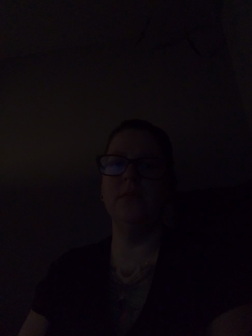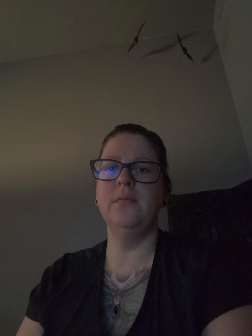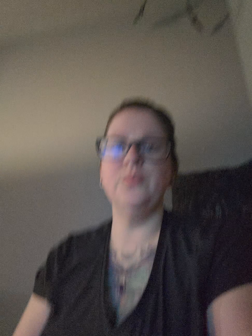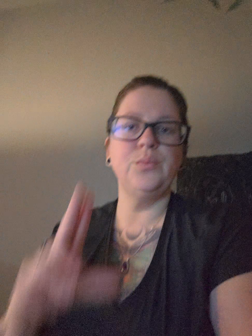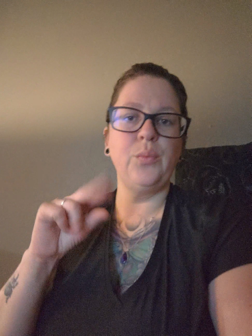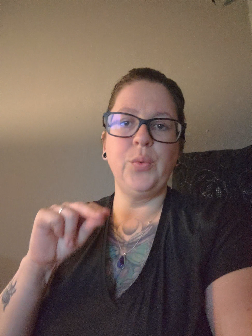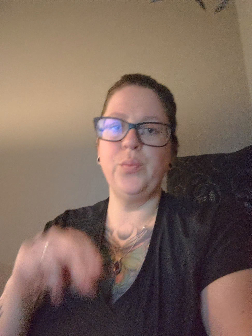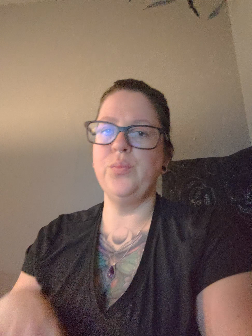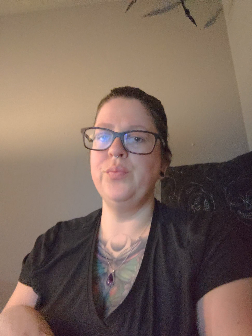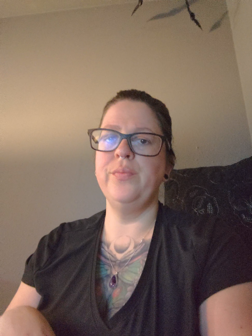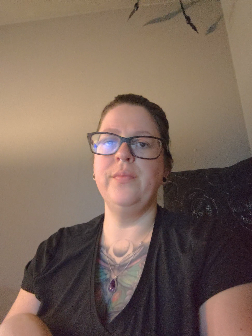no